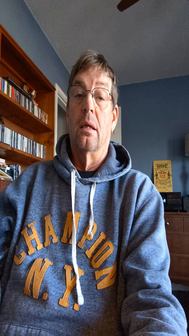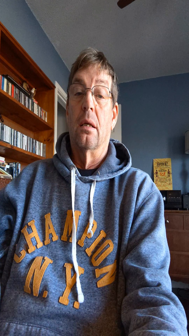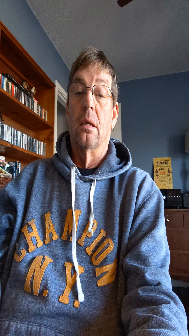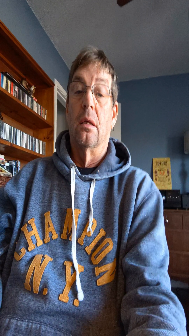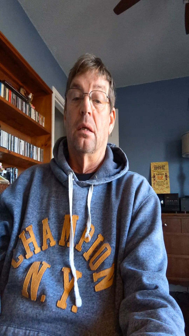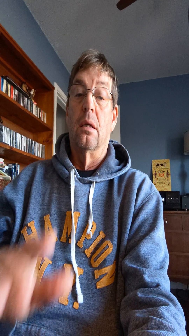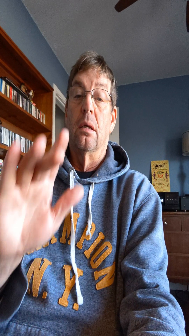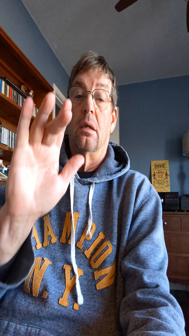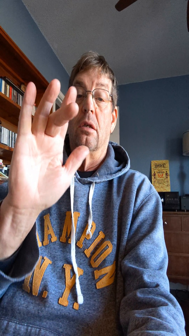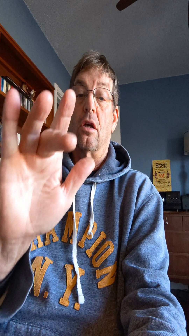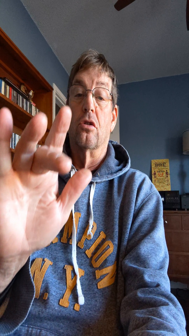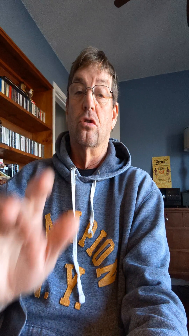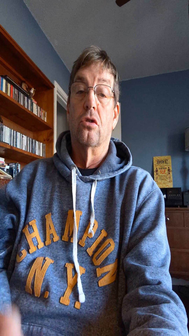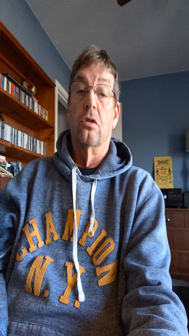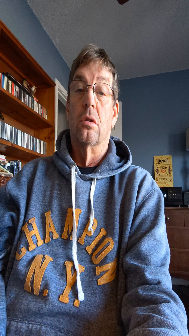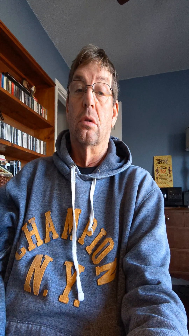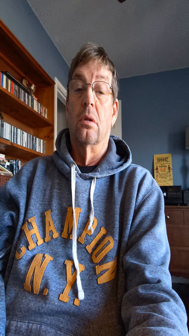touch